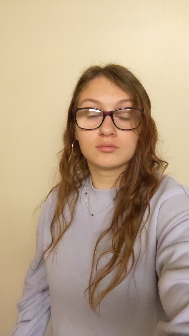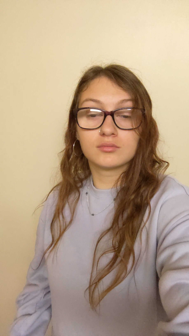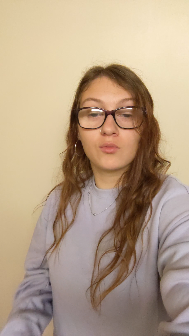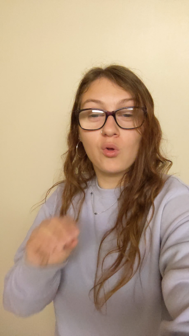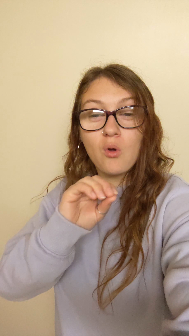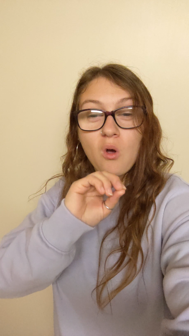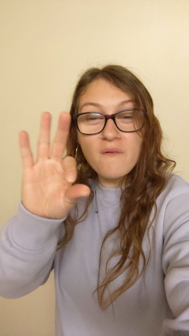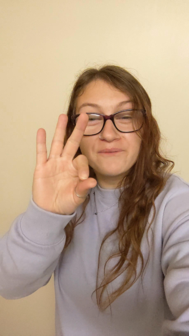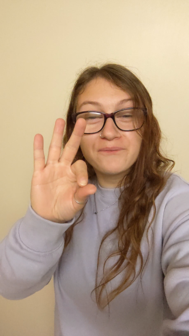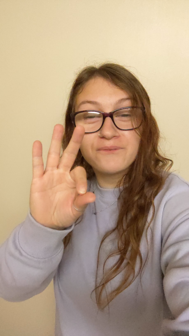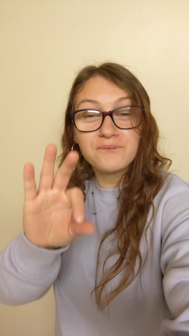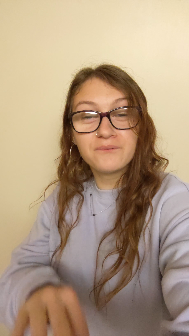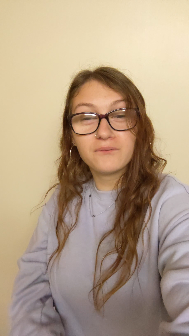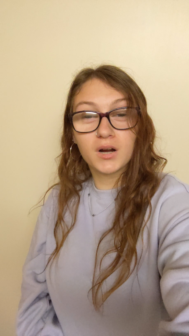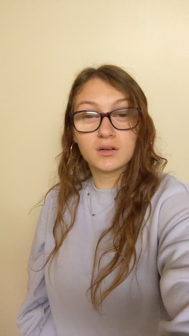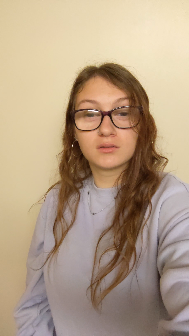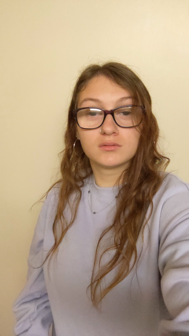off